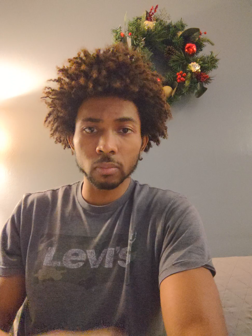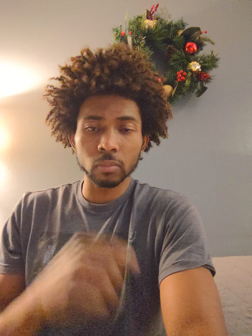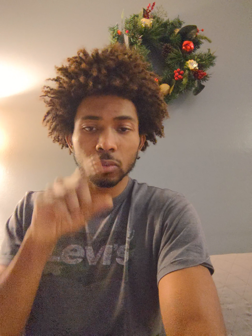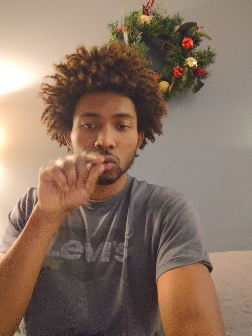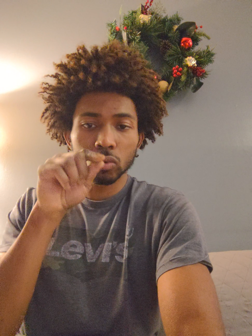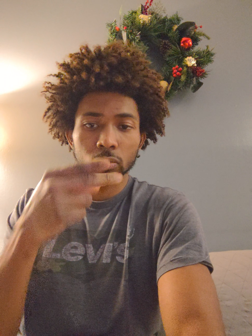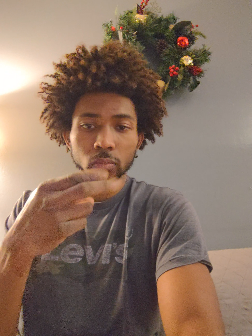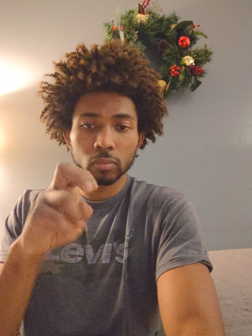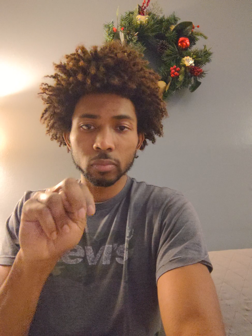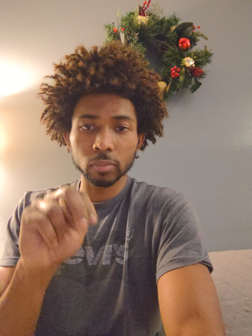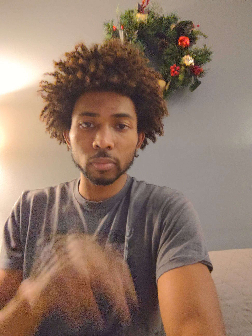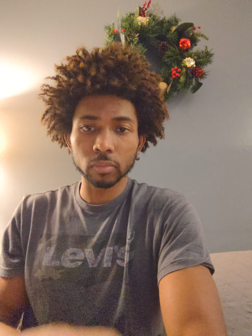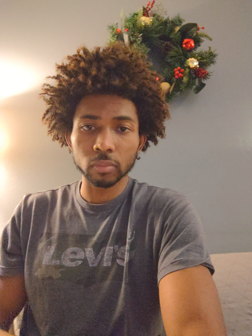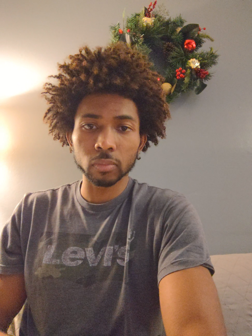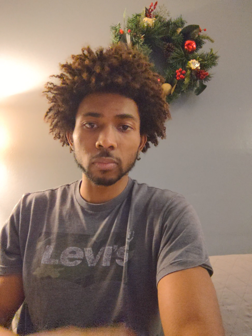hen